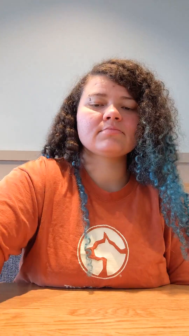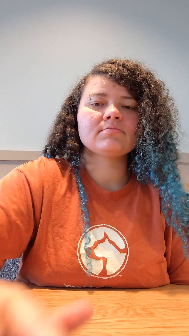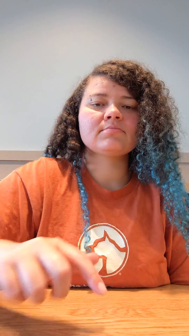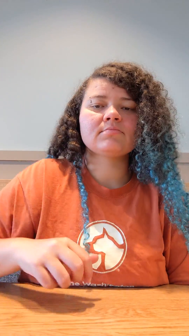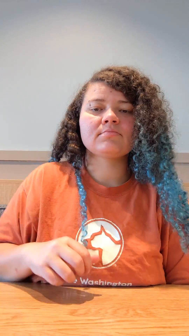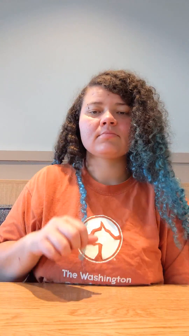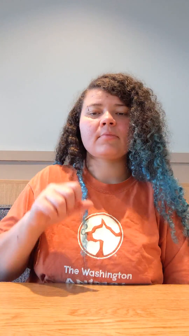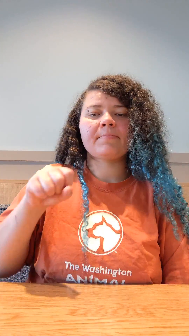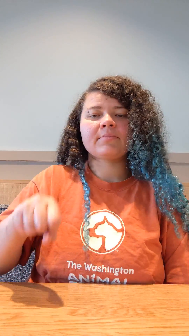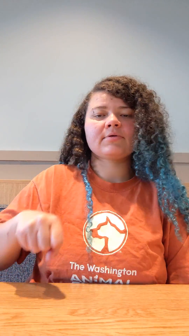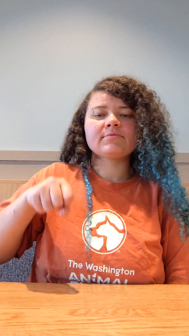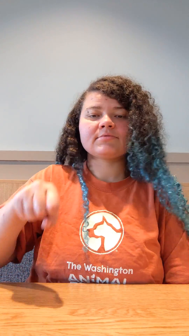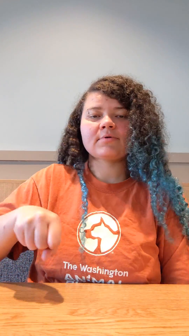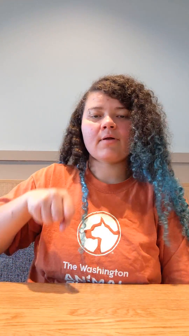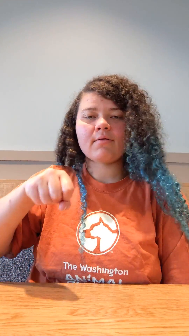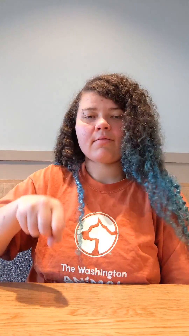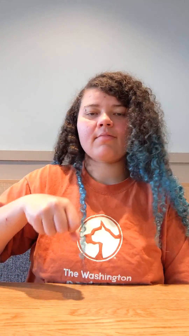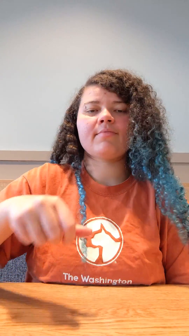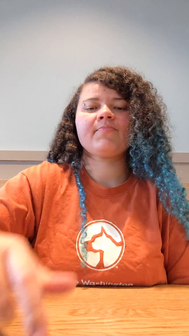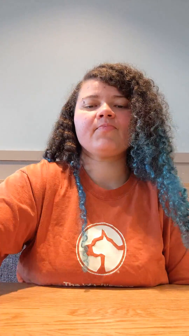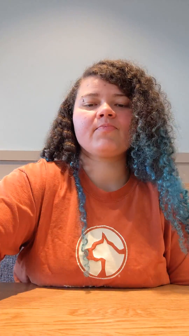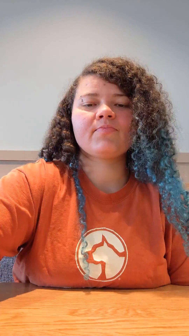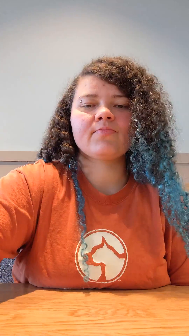bicycle